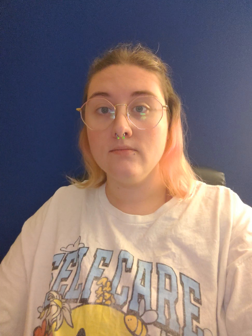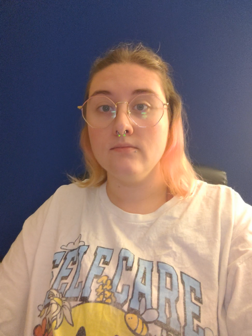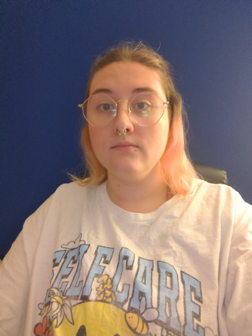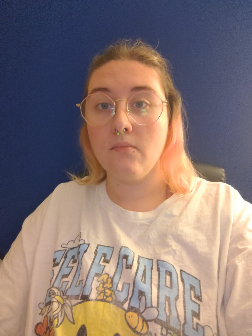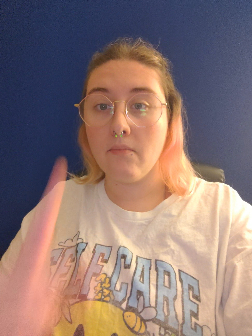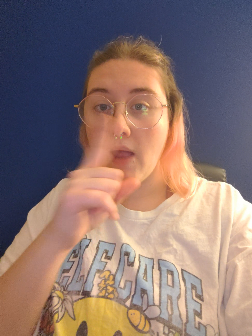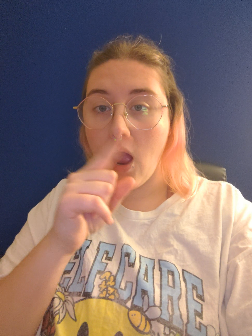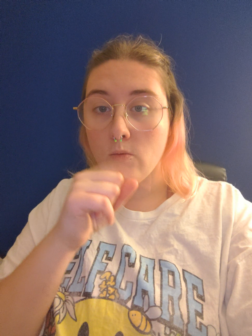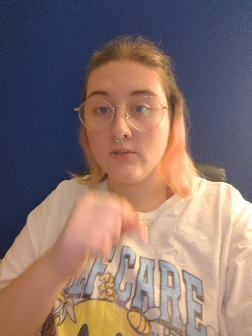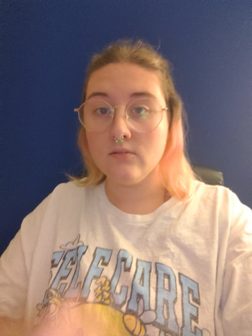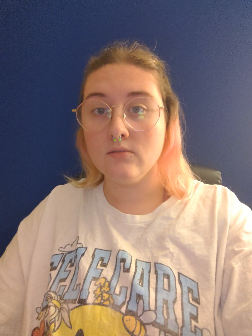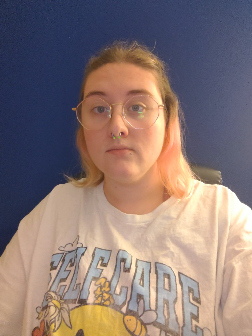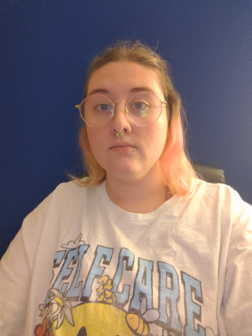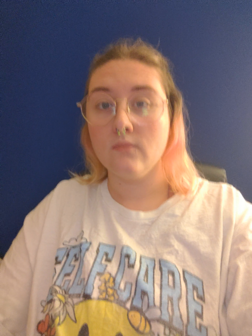mouse